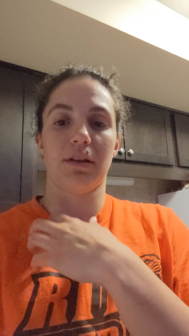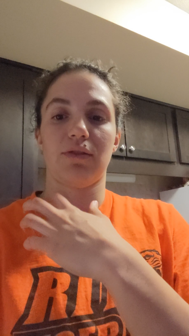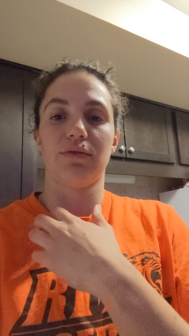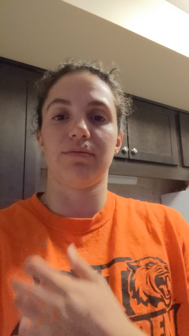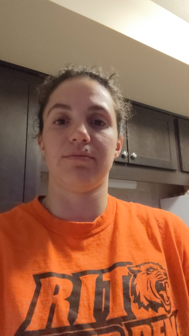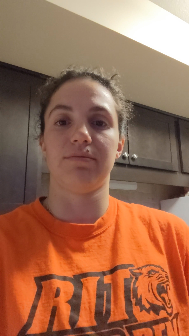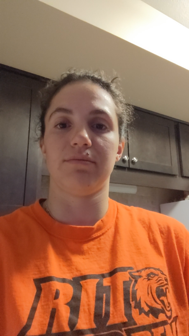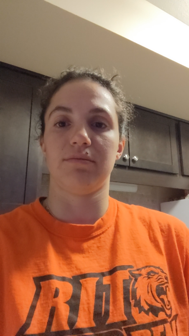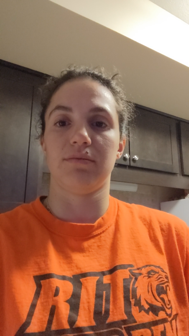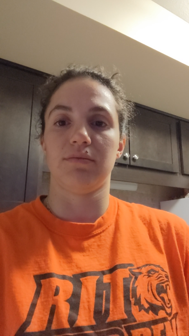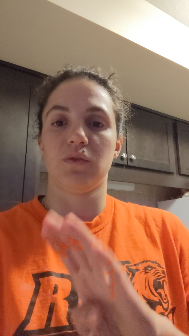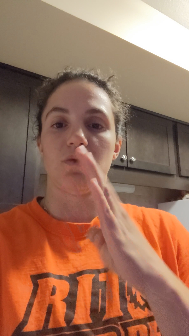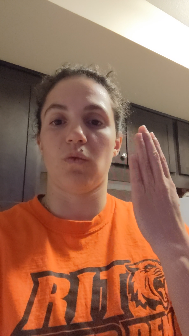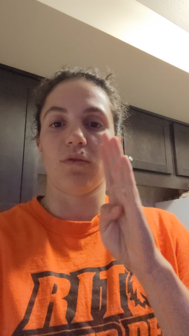door